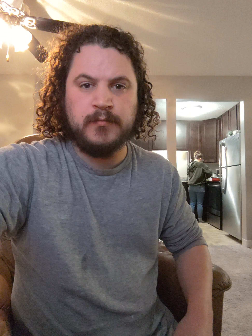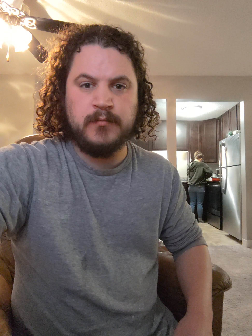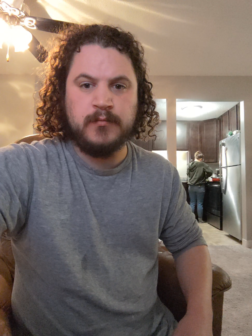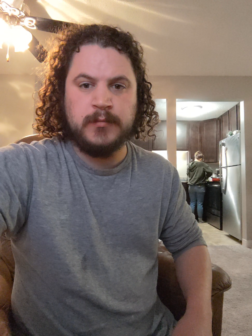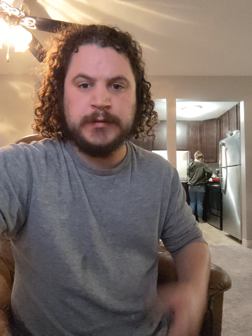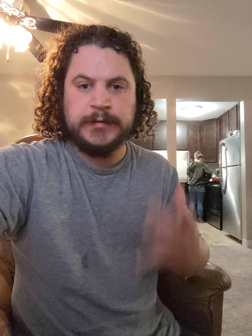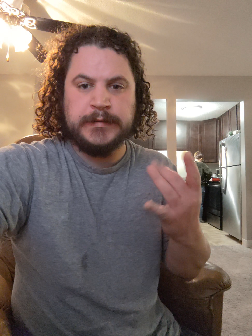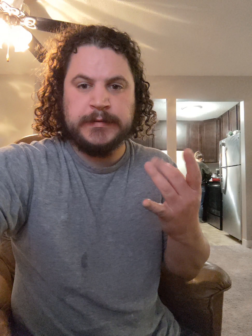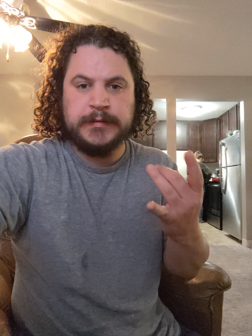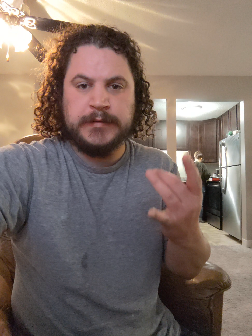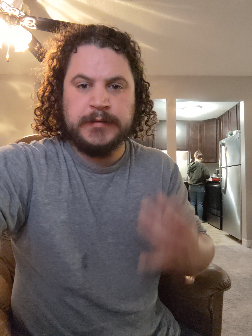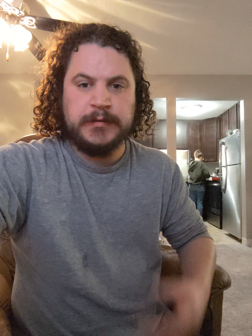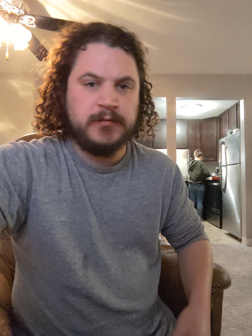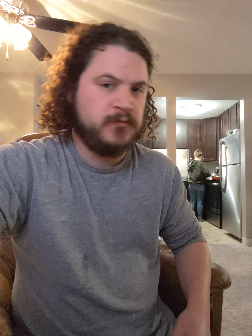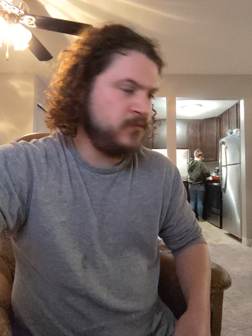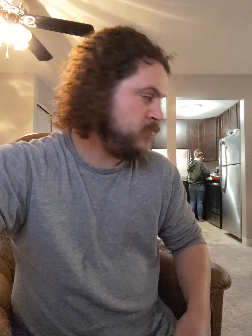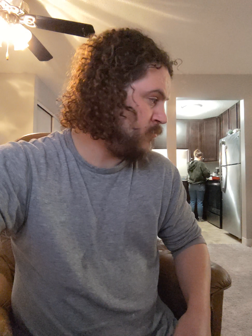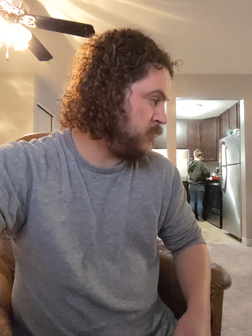sticky